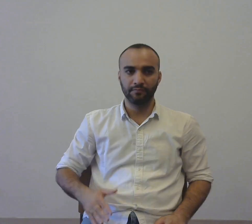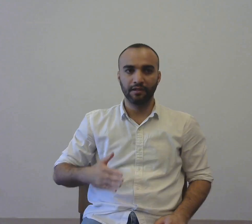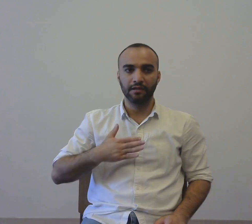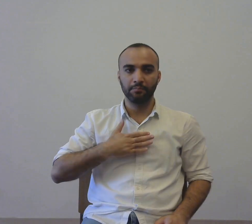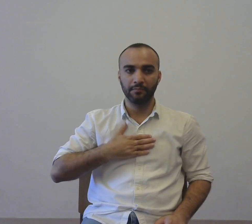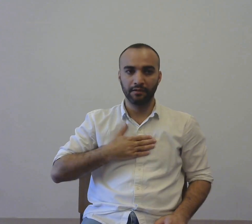mən